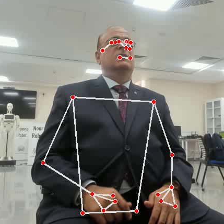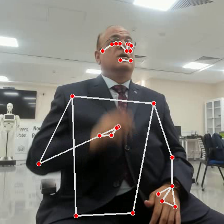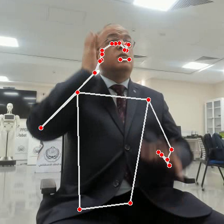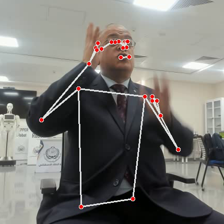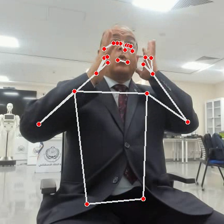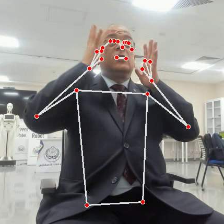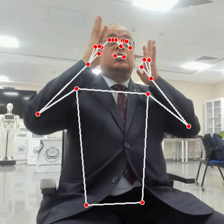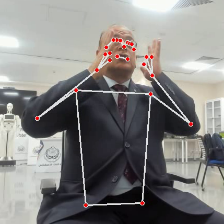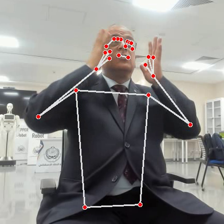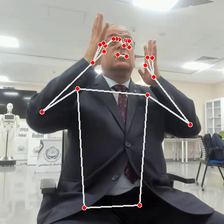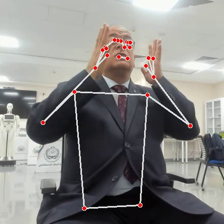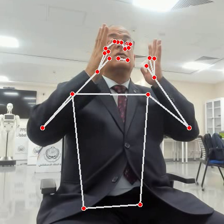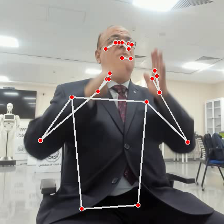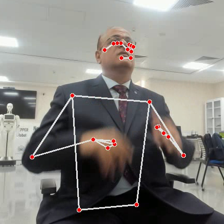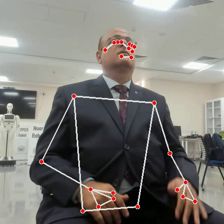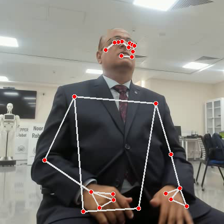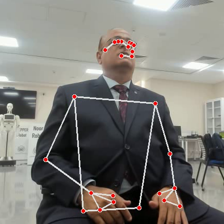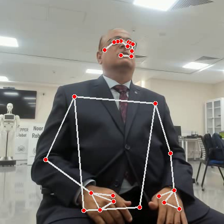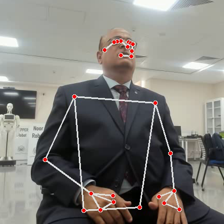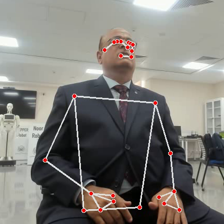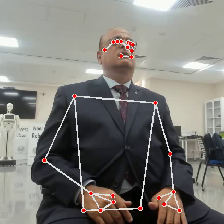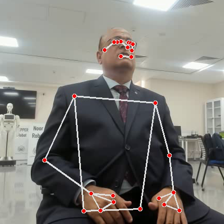moshwash